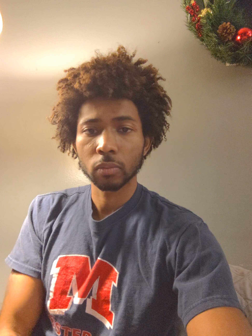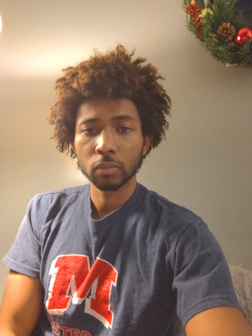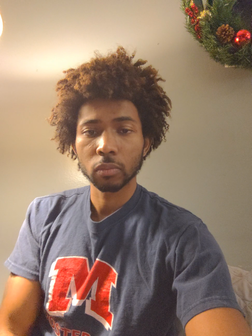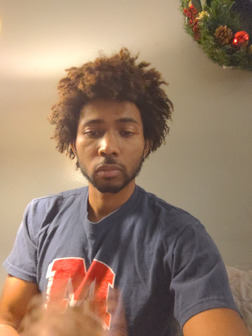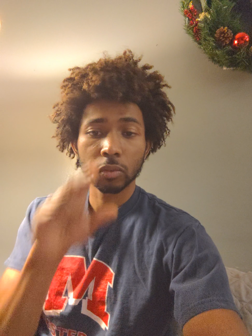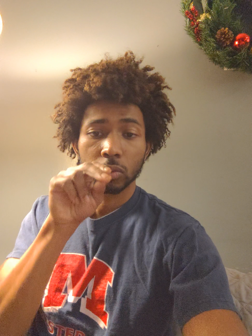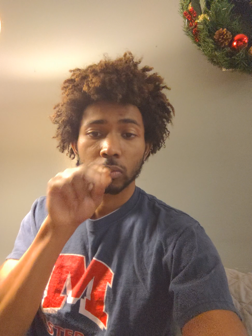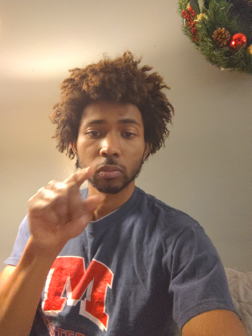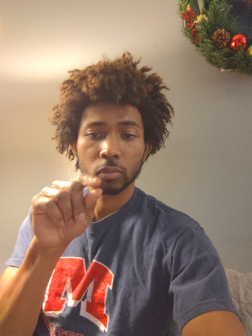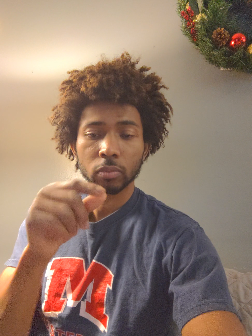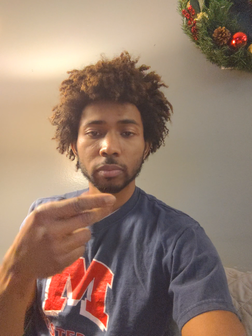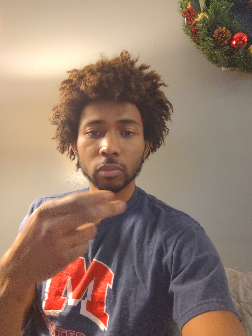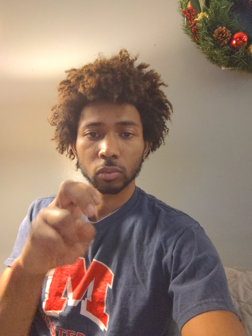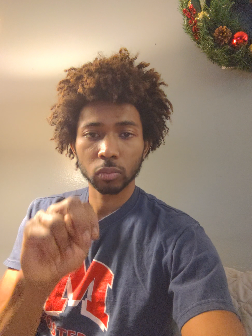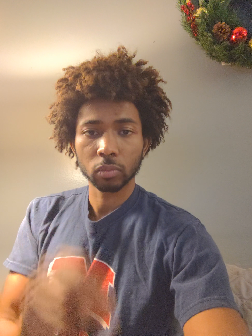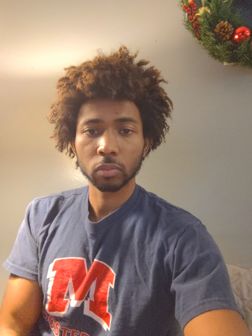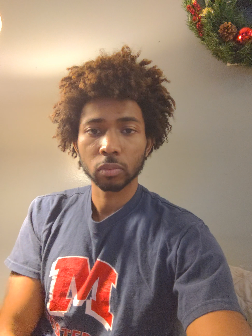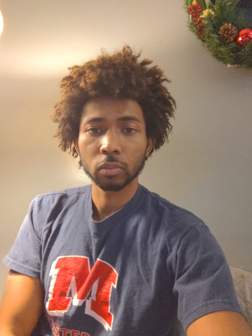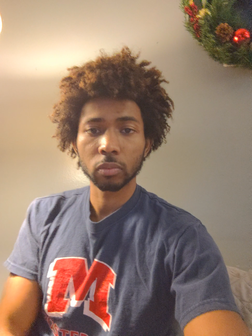hen